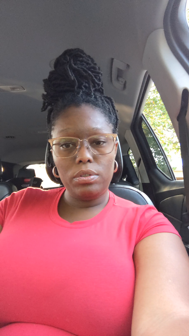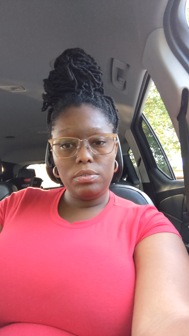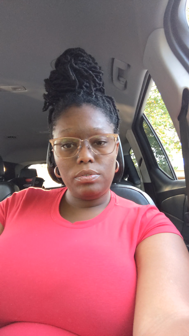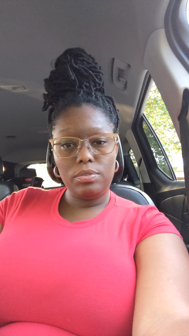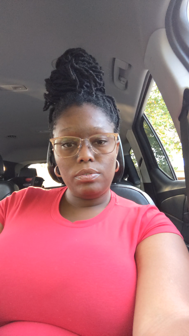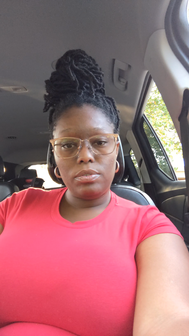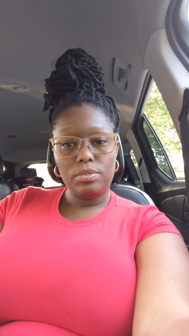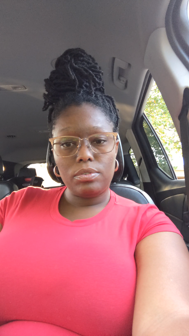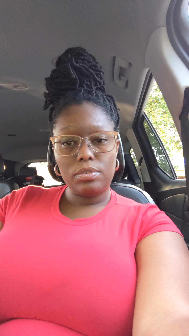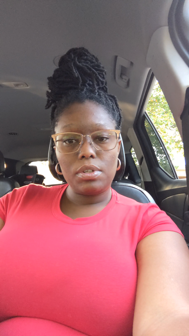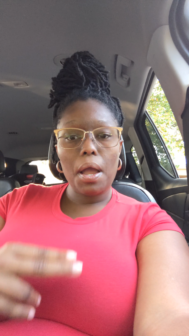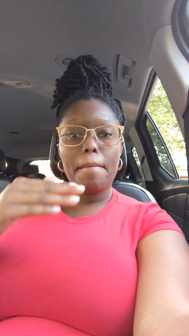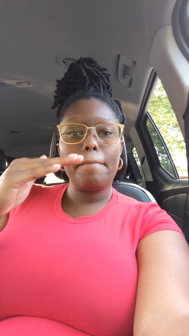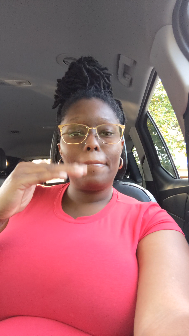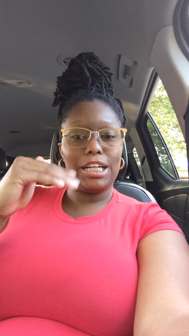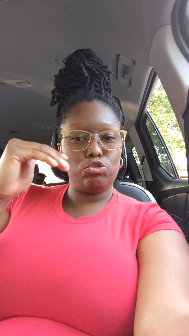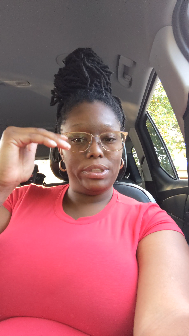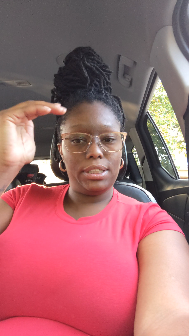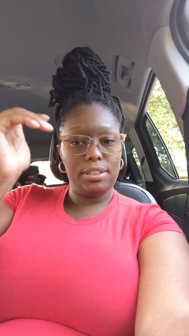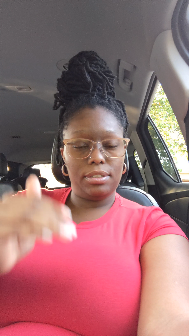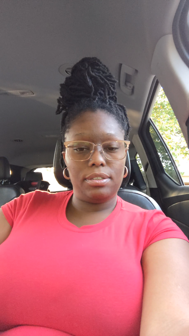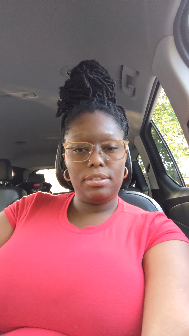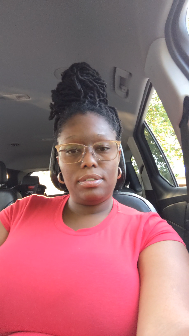build